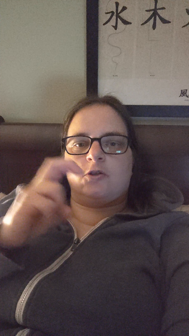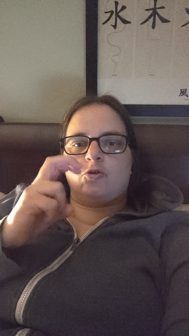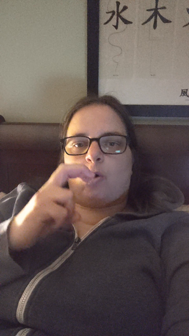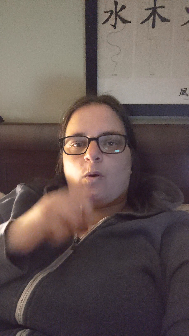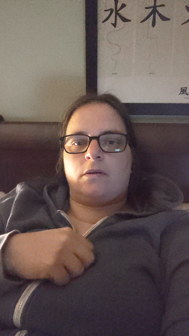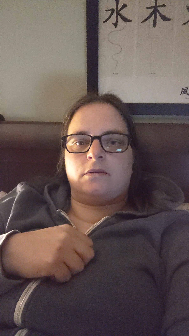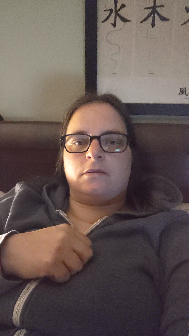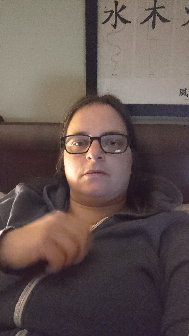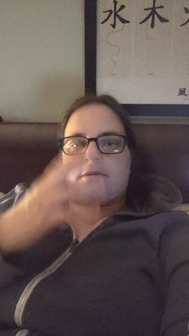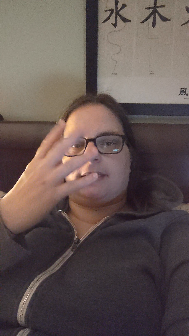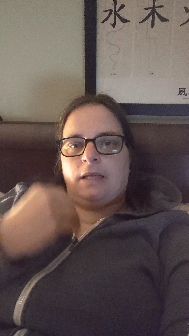asleep